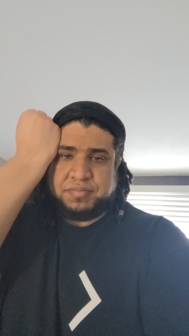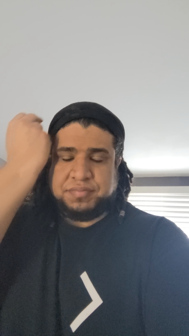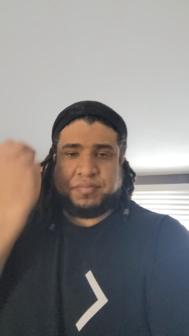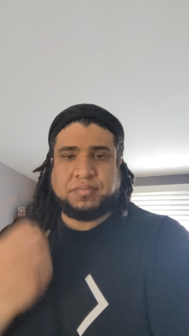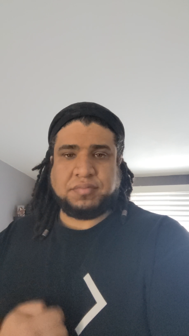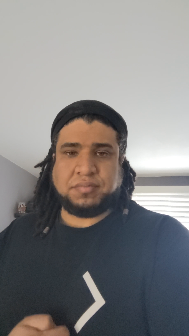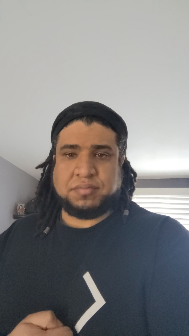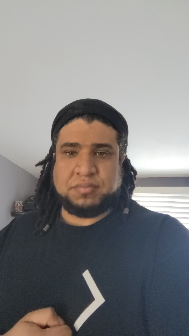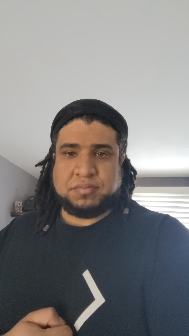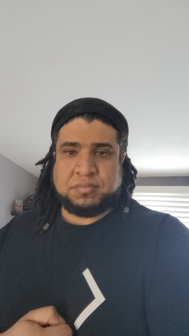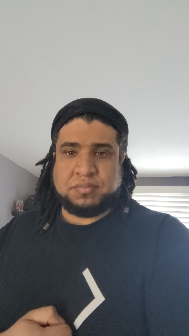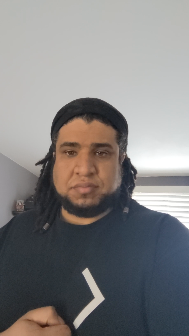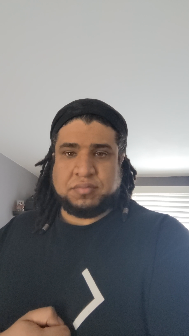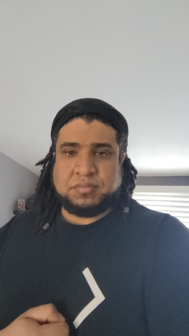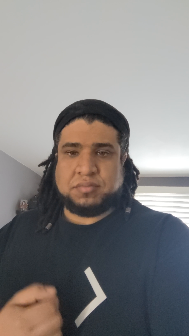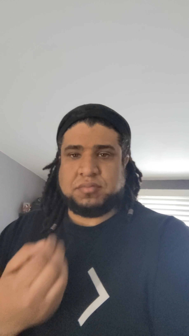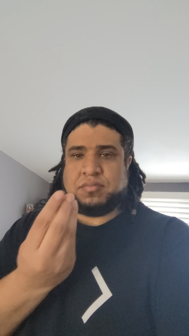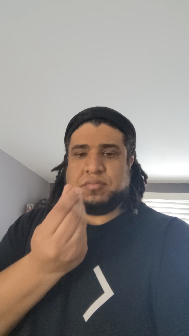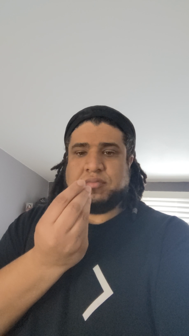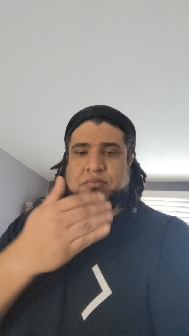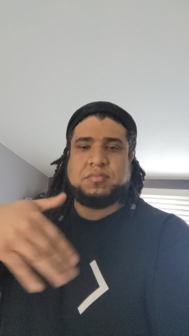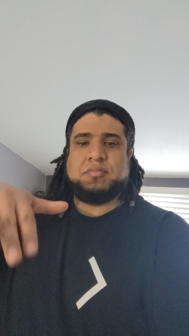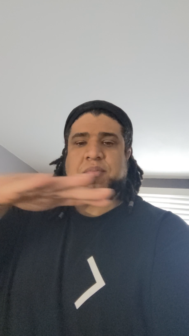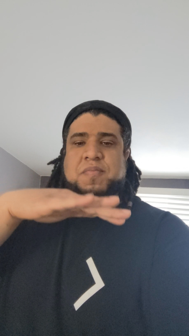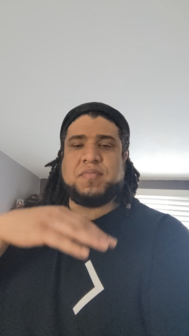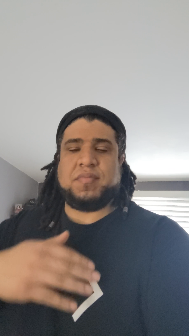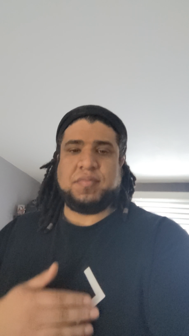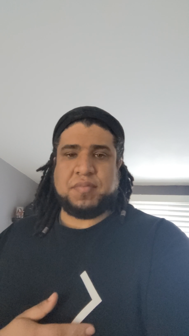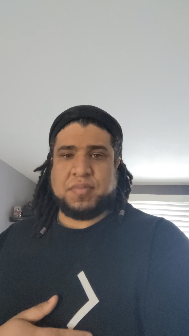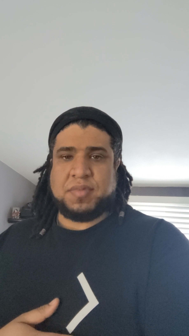garden